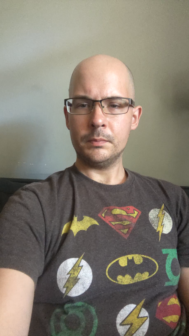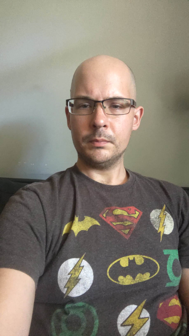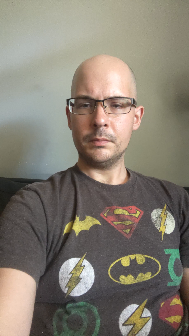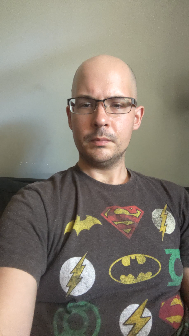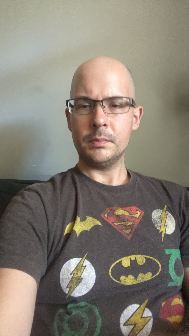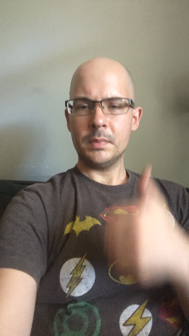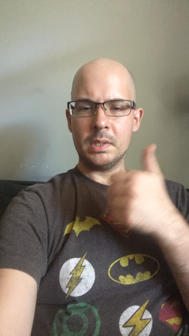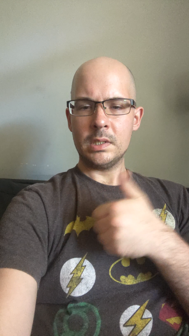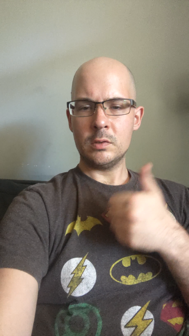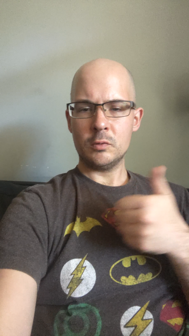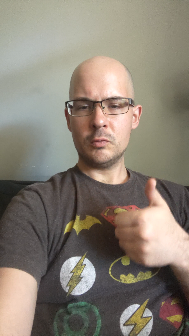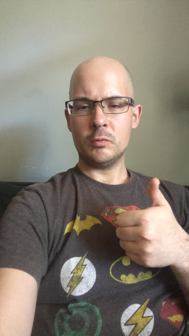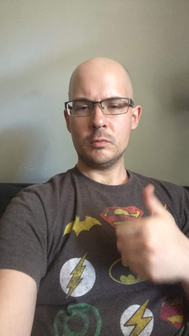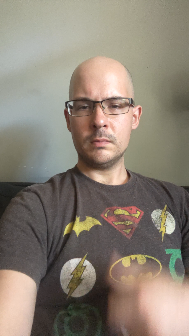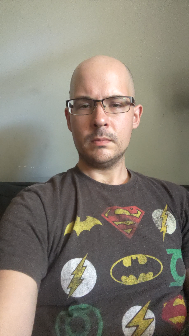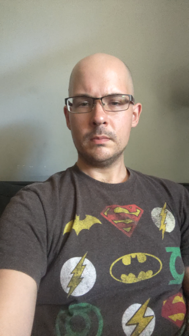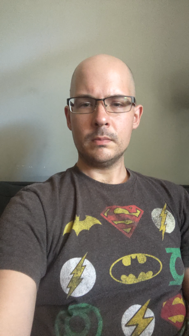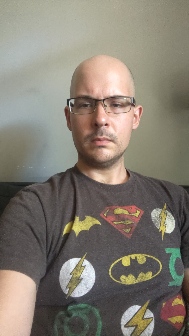each